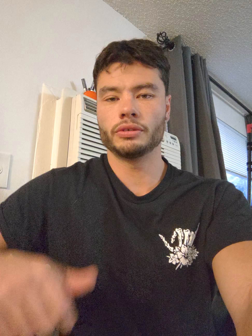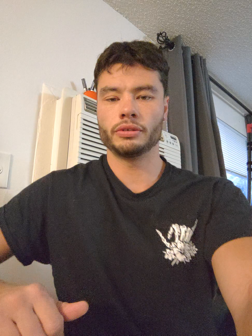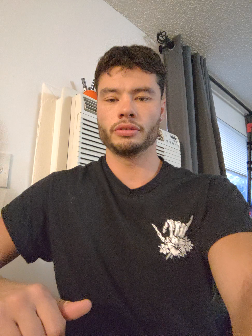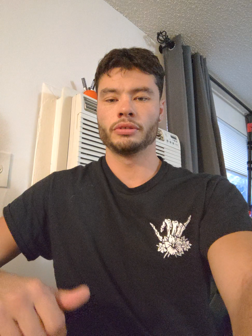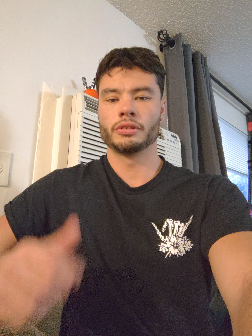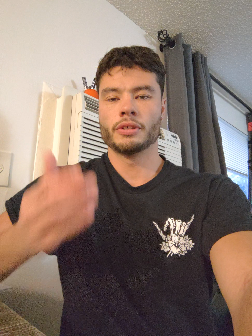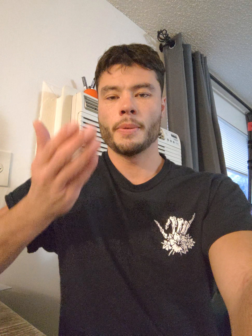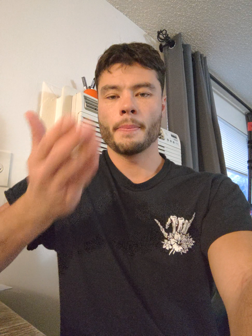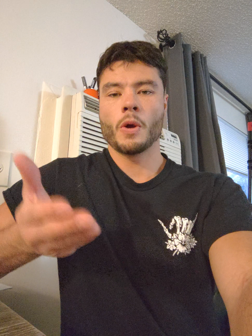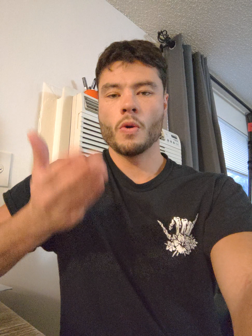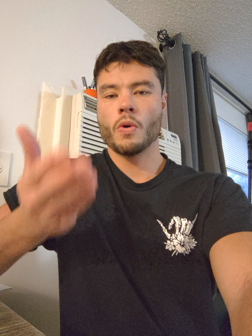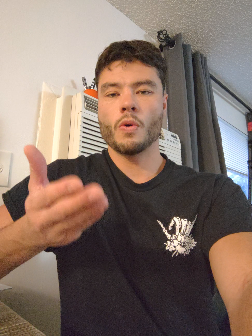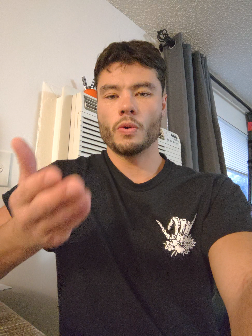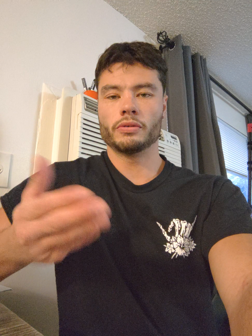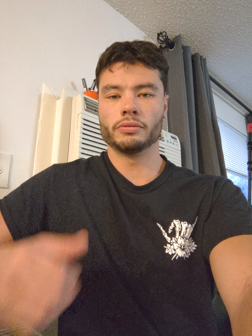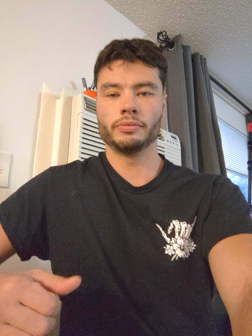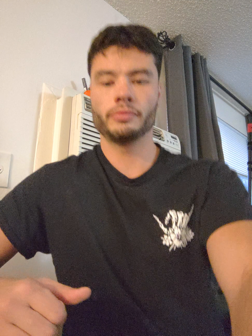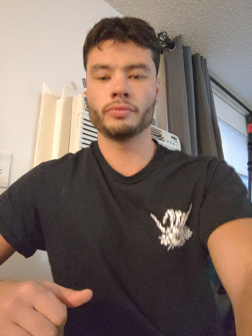boat